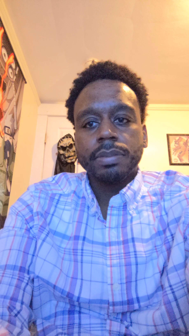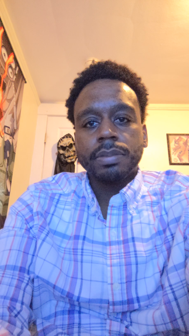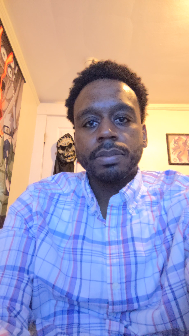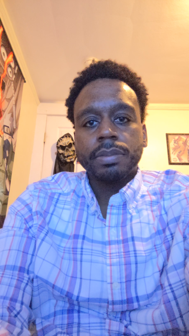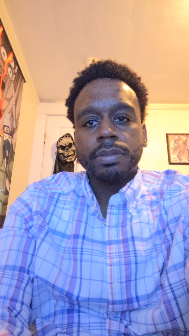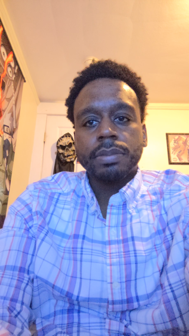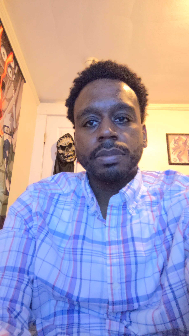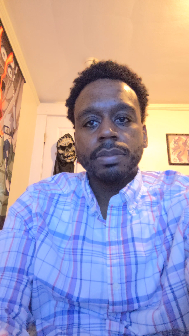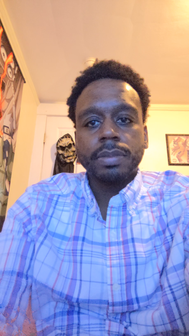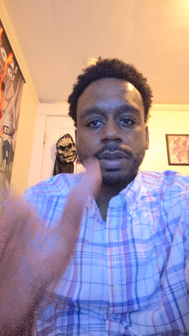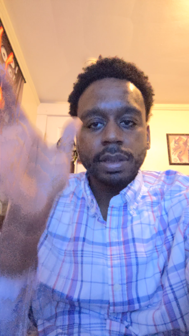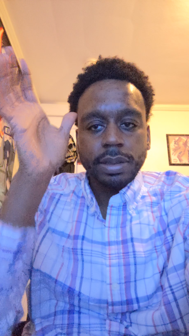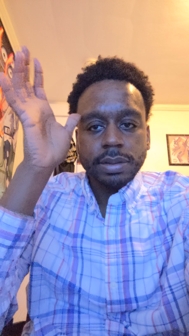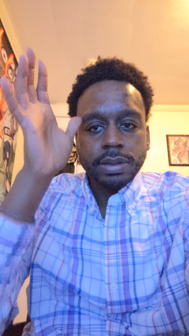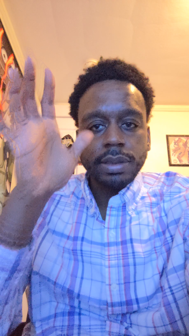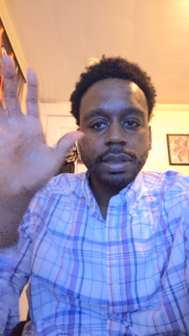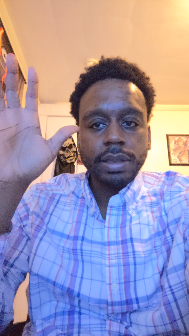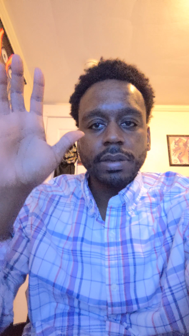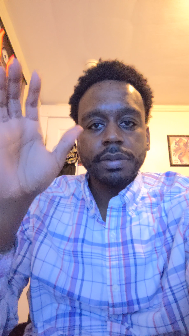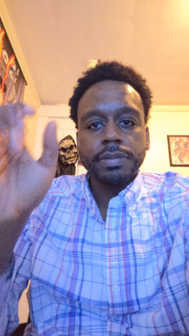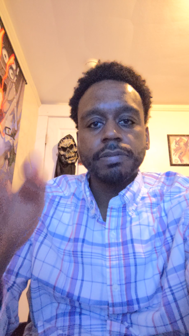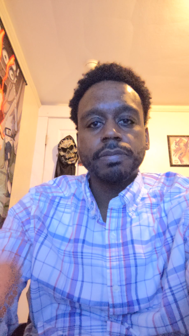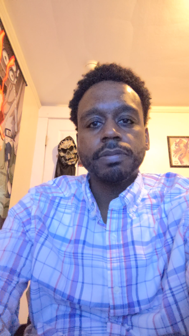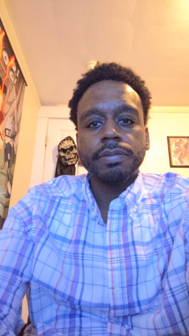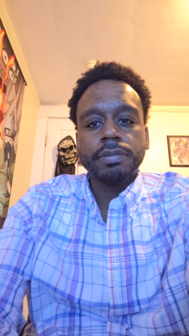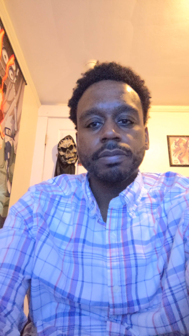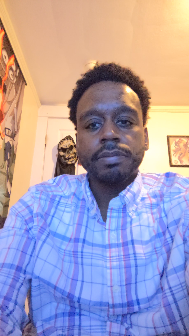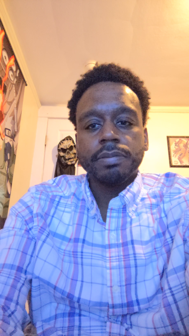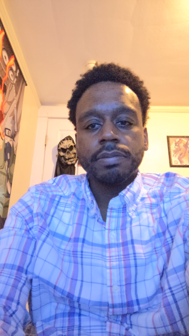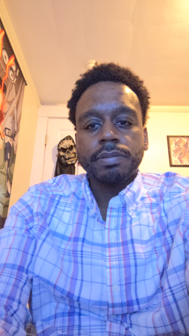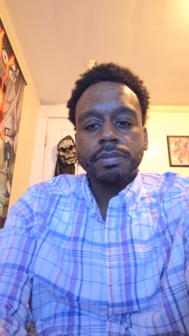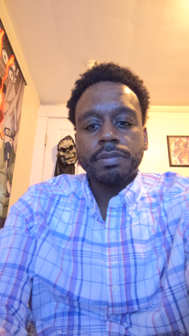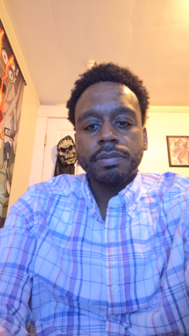deer